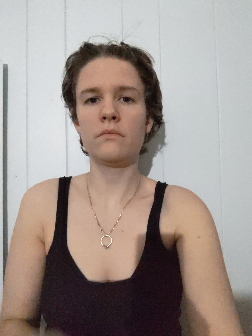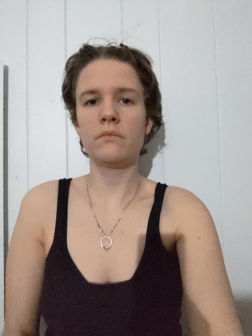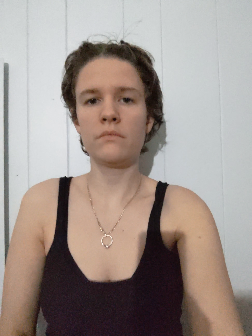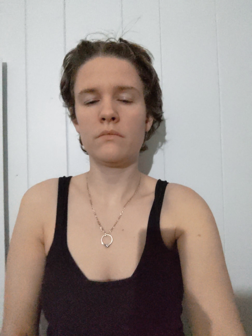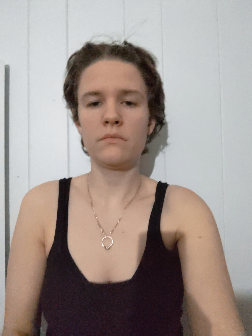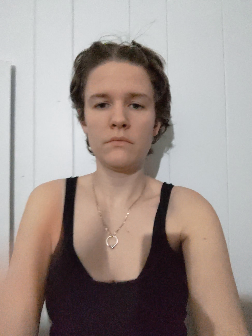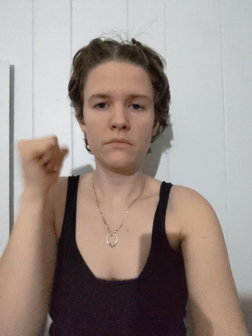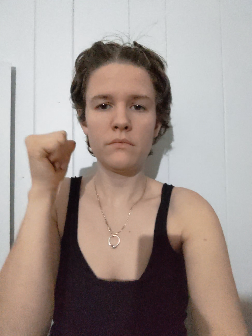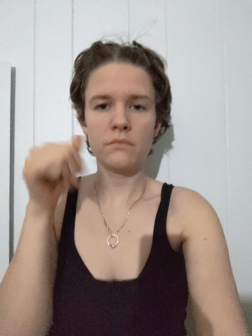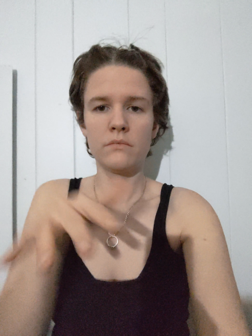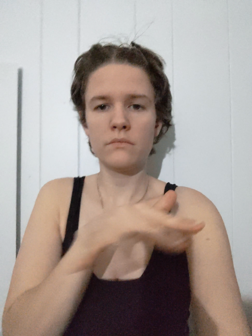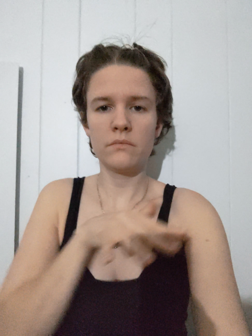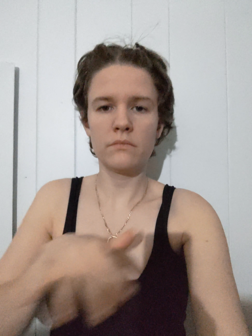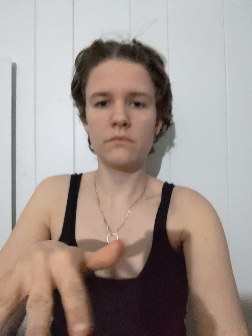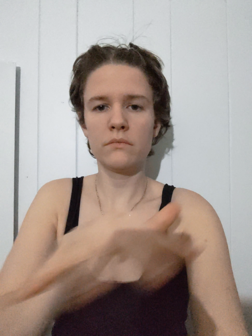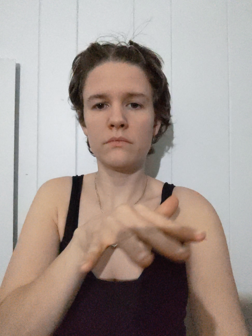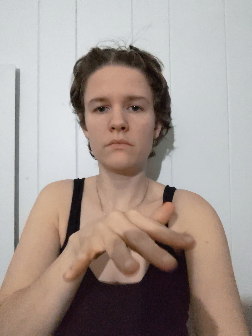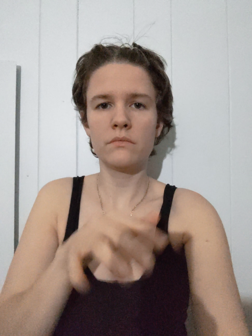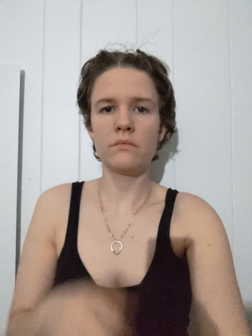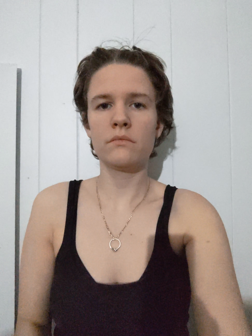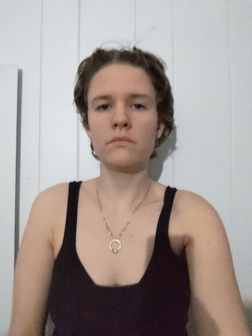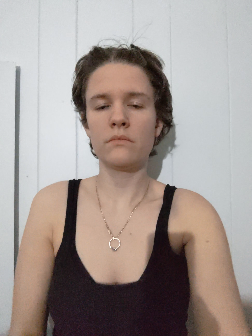backyard